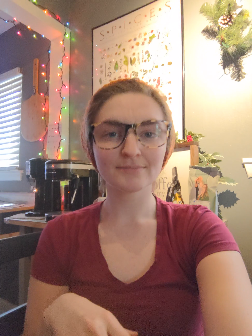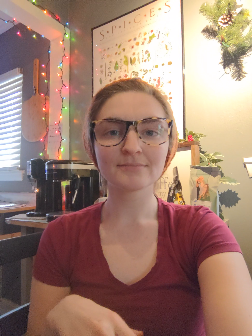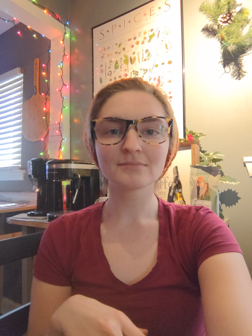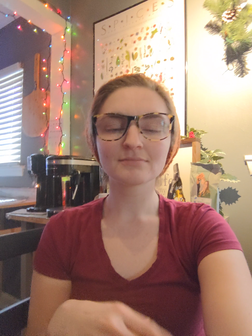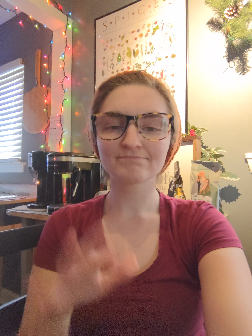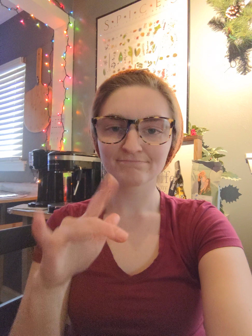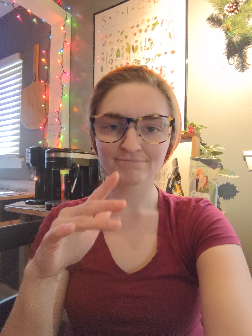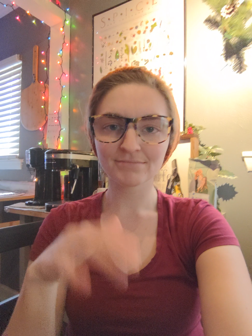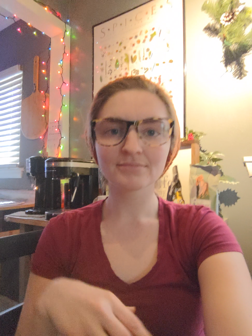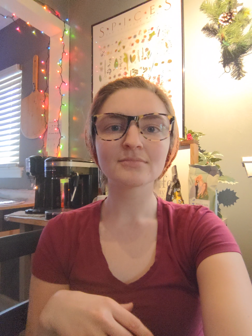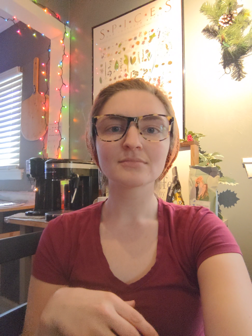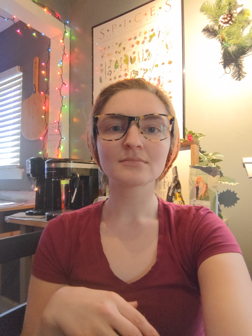finger